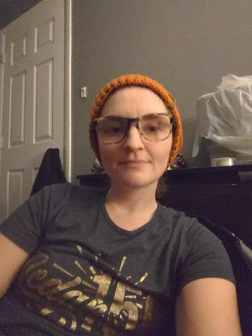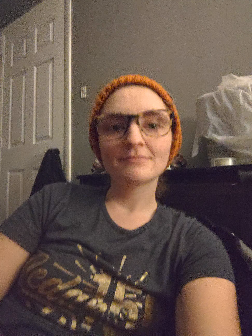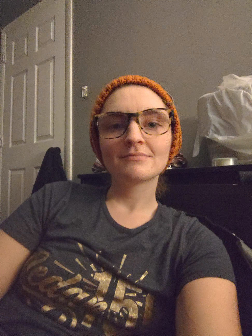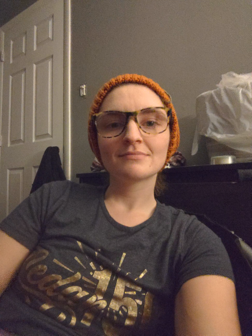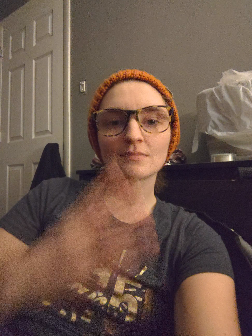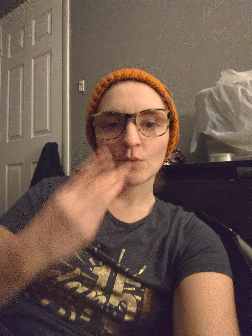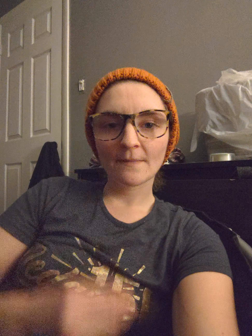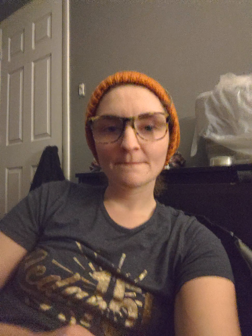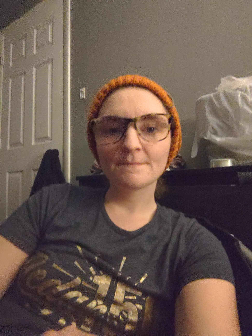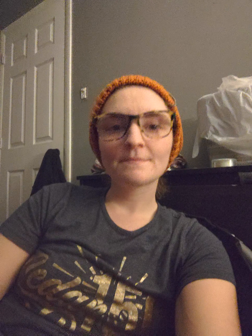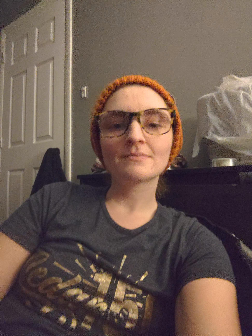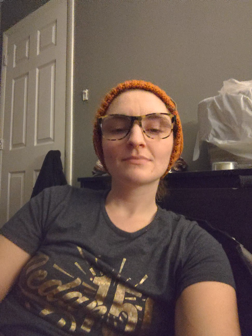wet